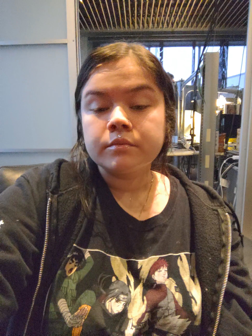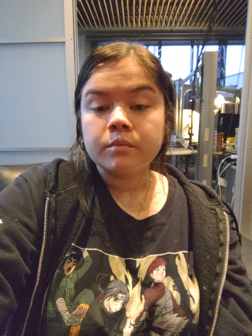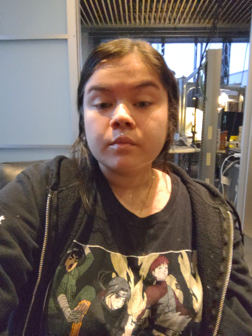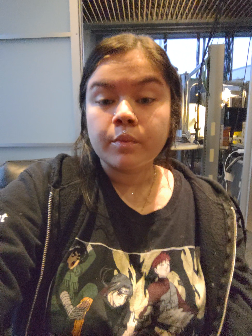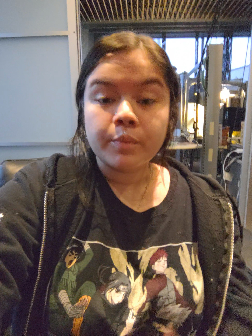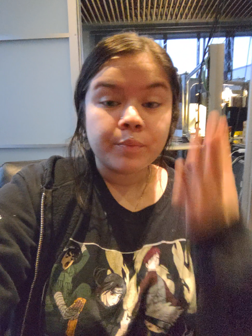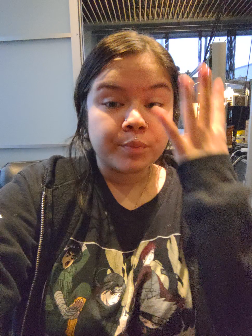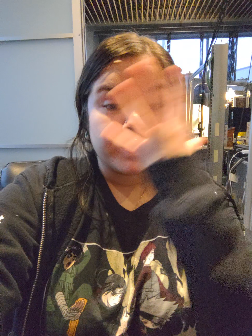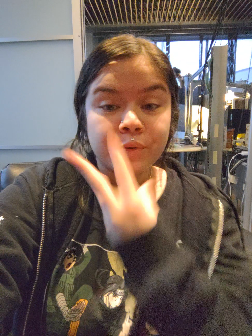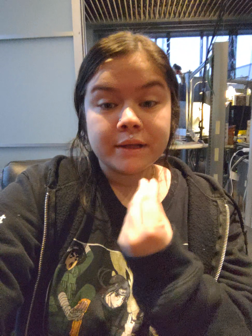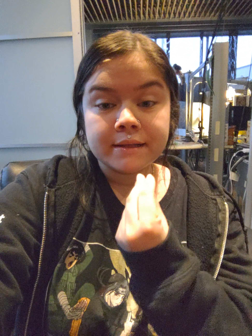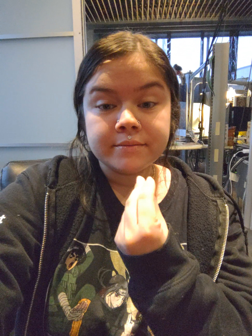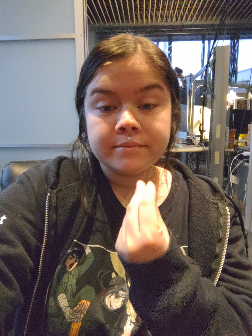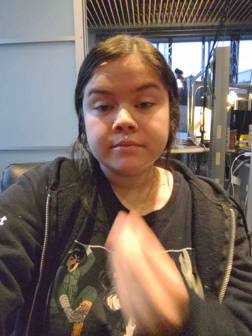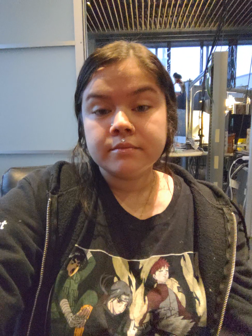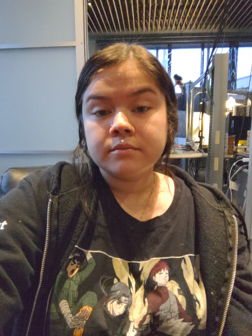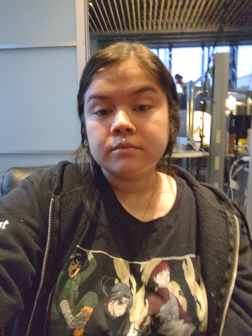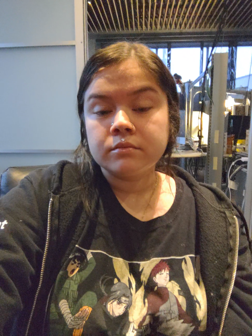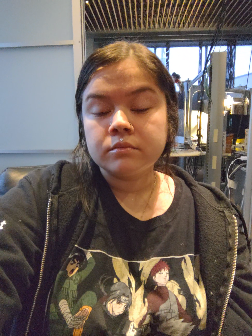pretty